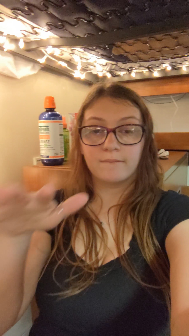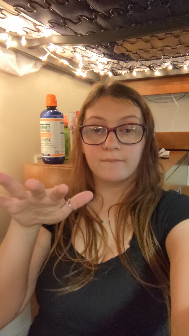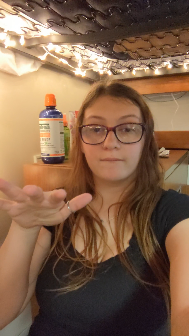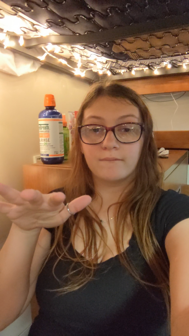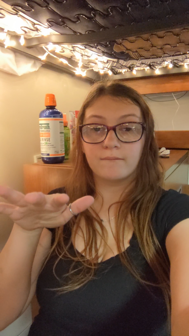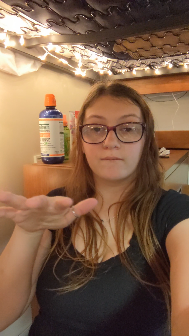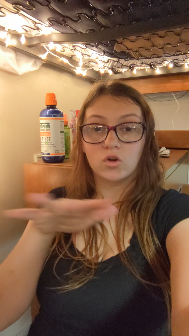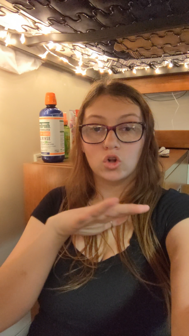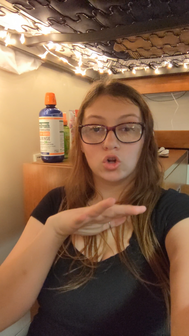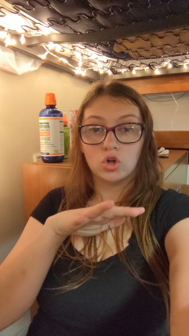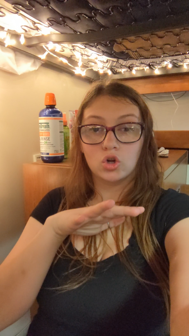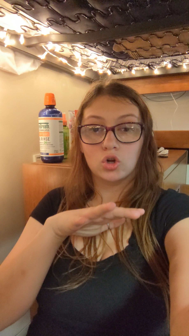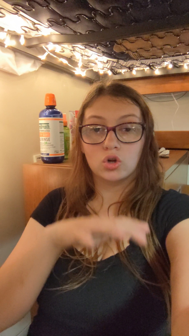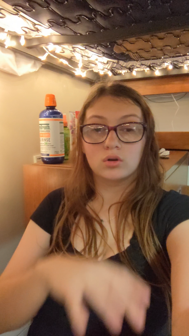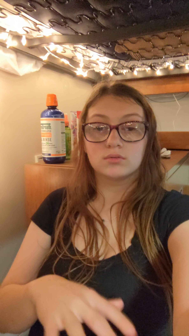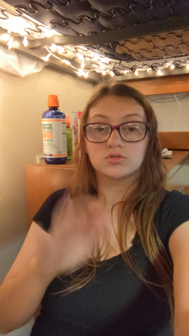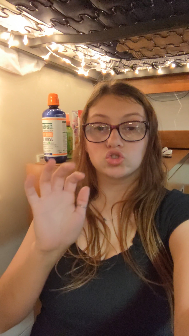full